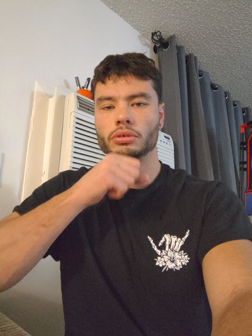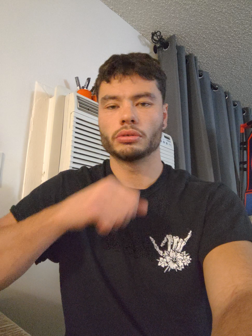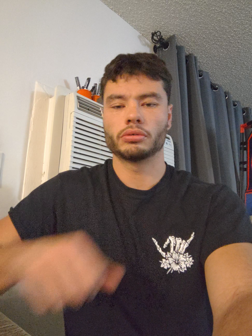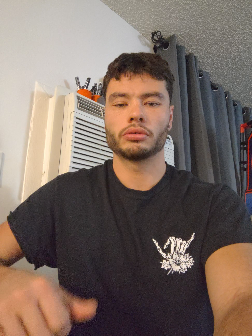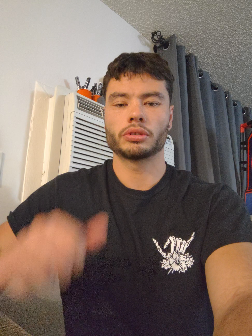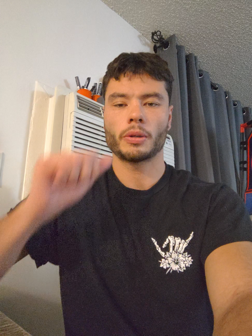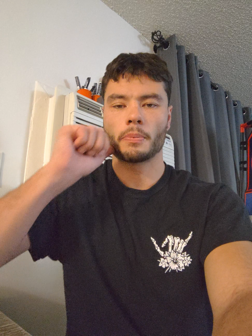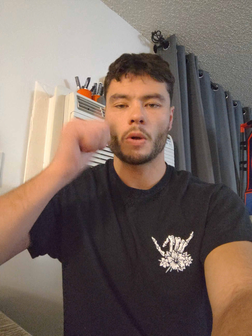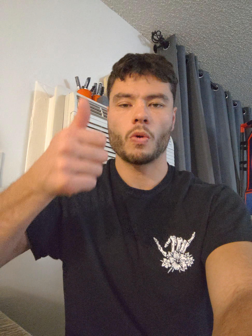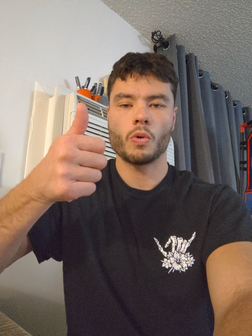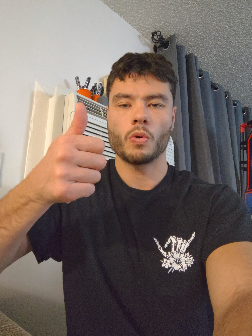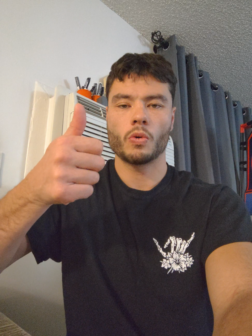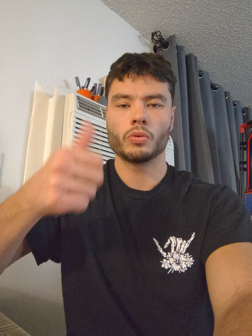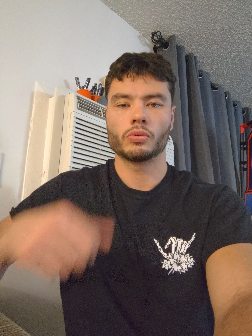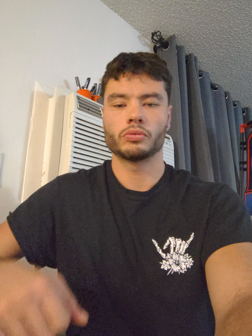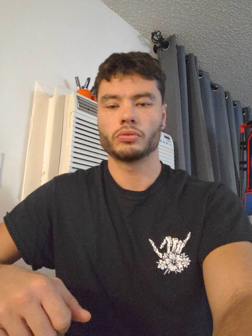tomorrow